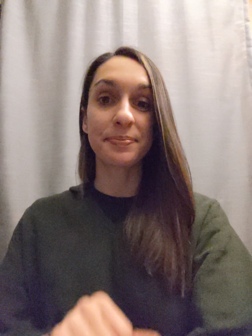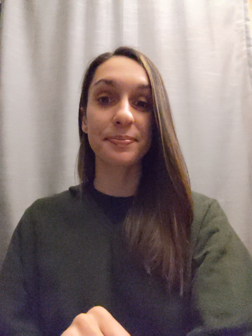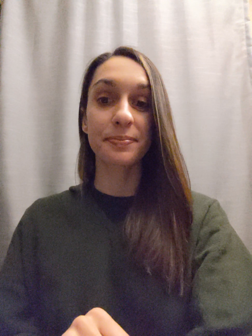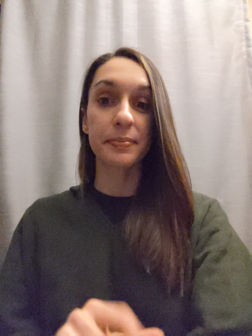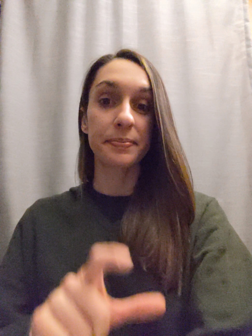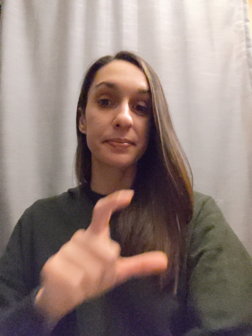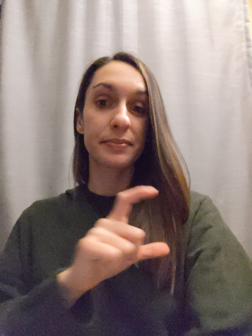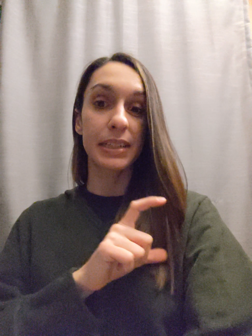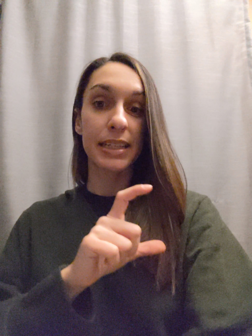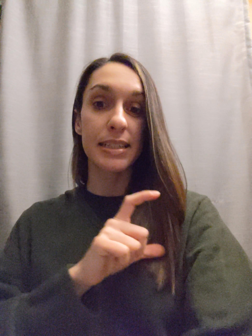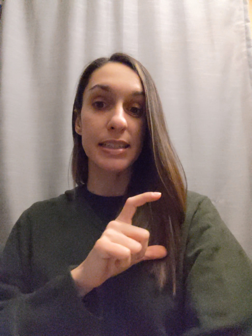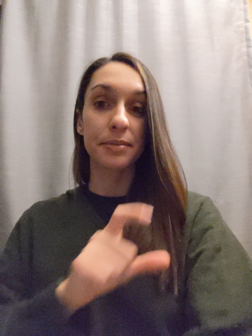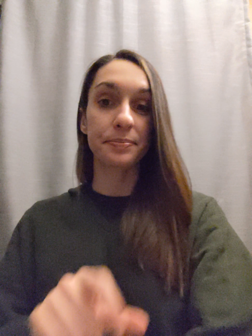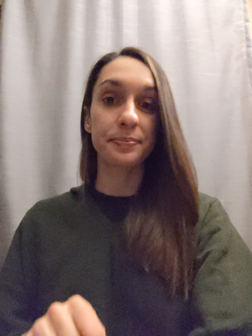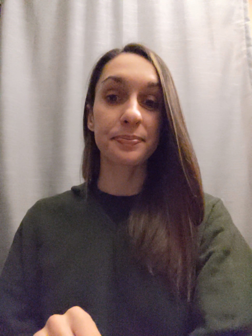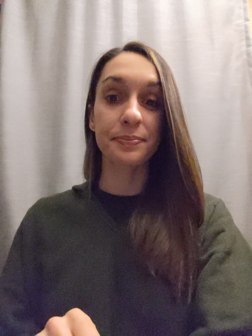police